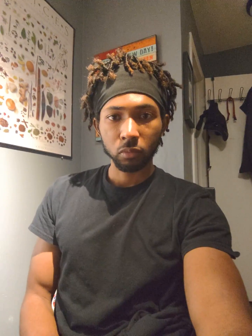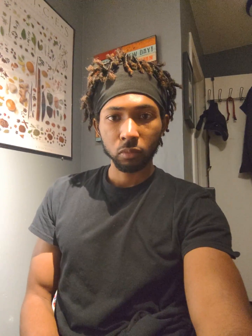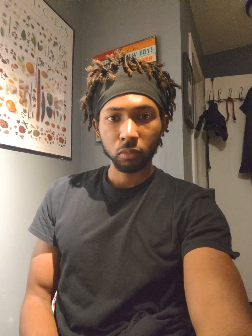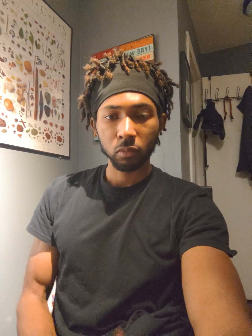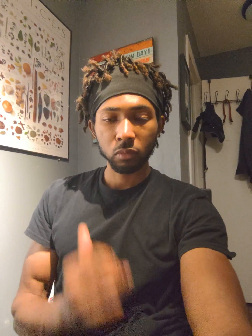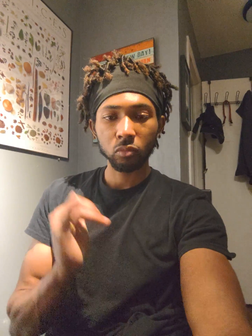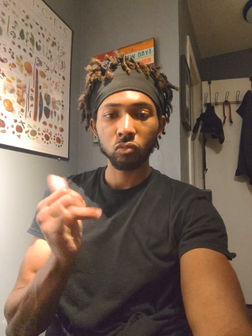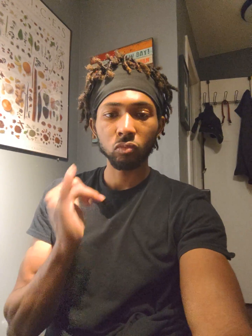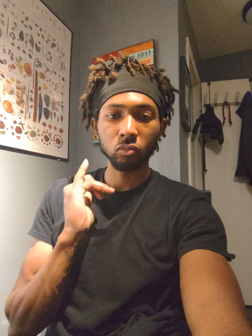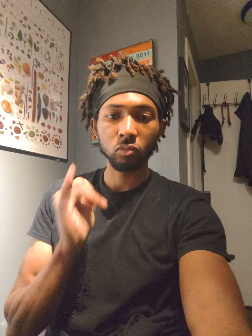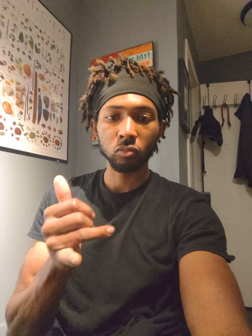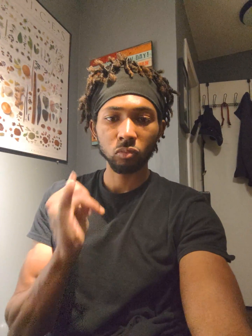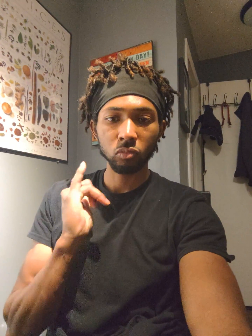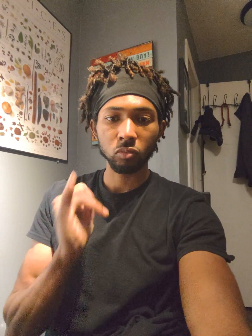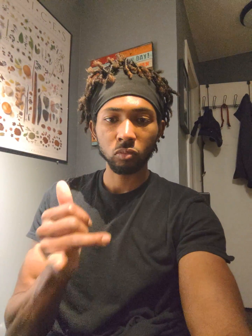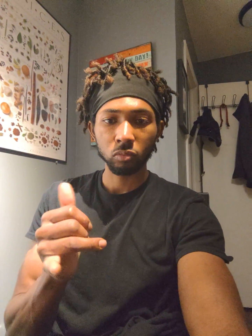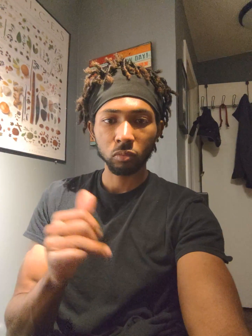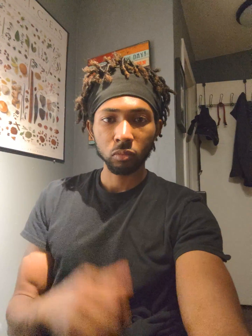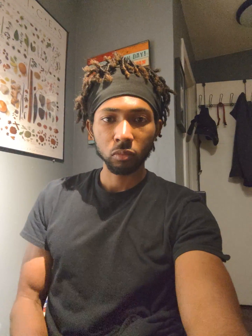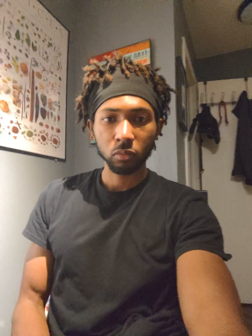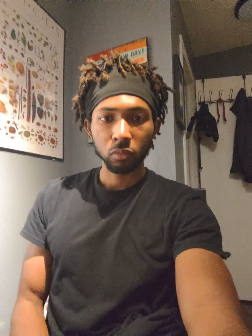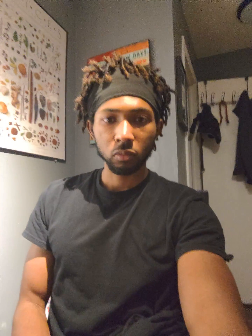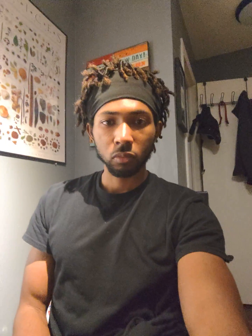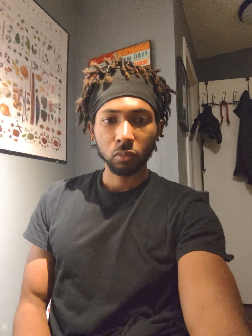rocking chair